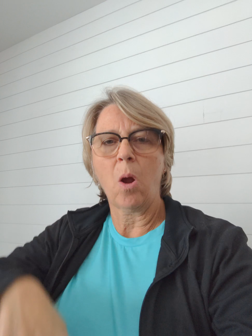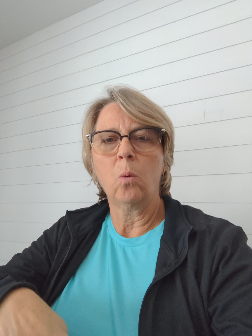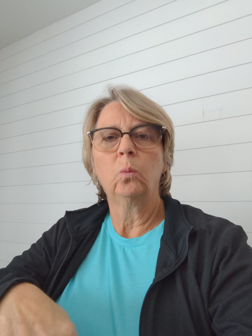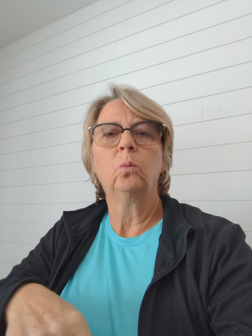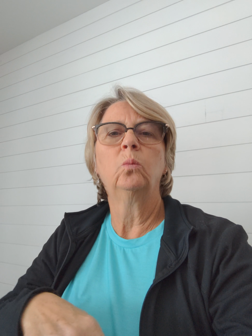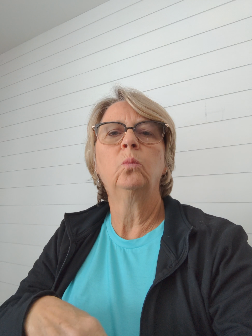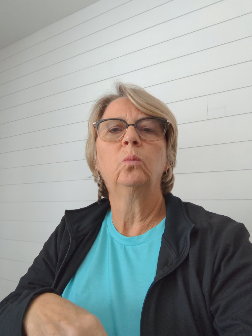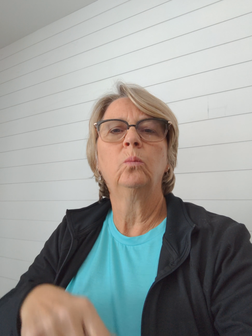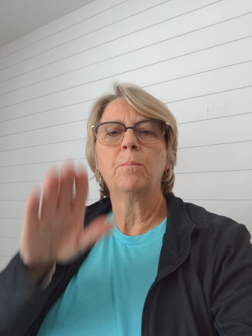down